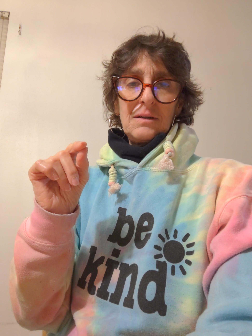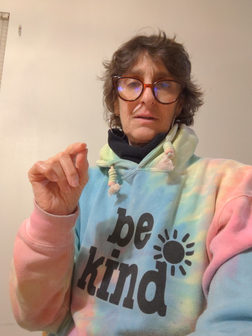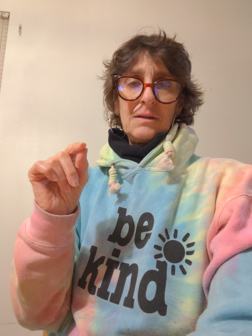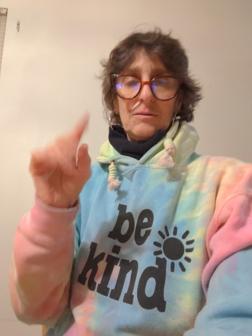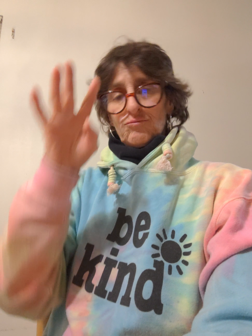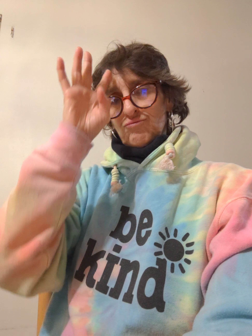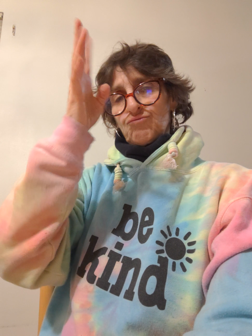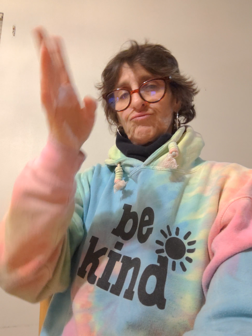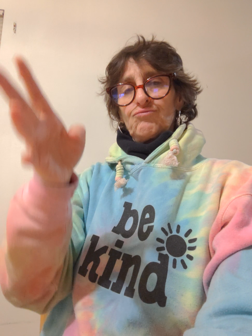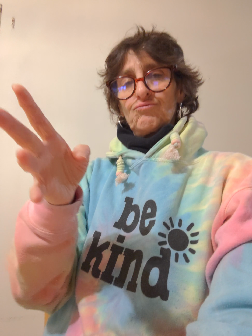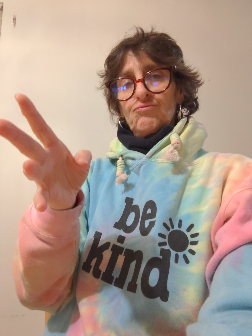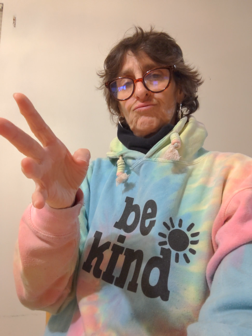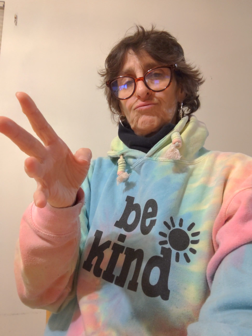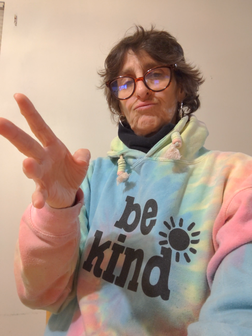pretend